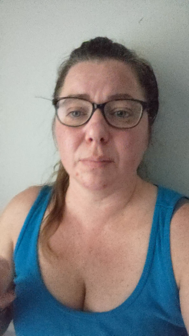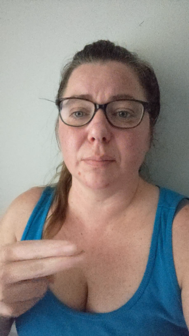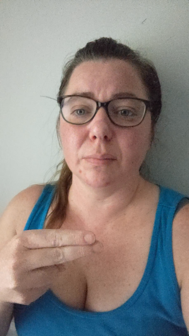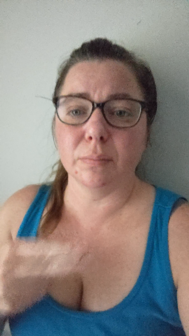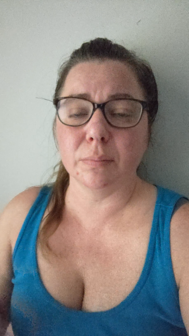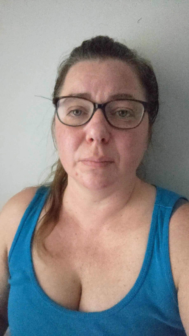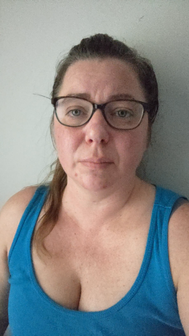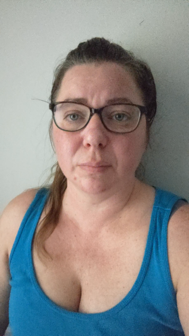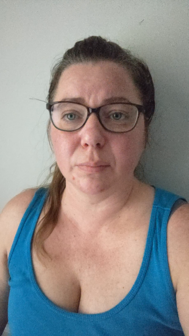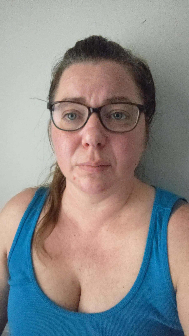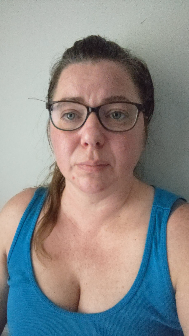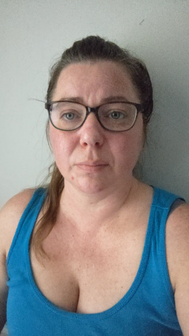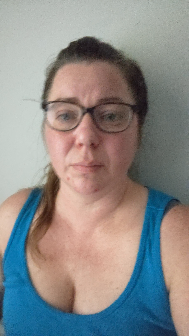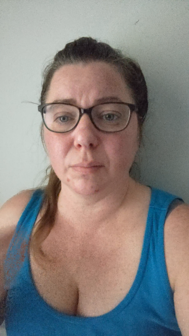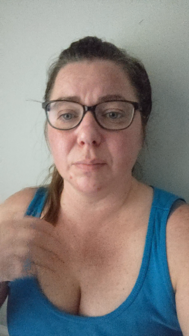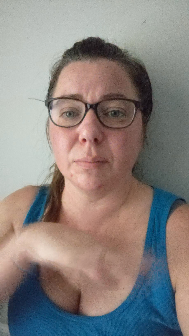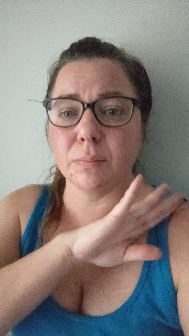scarf